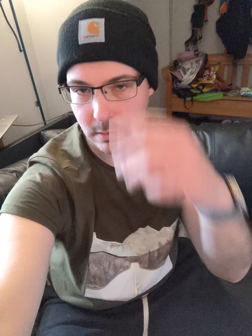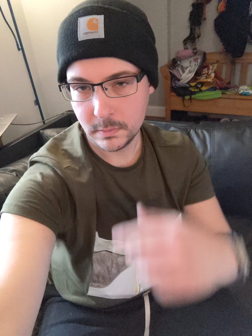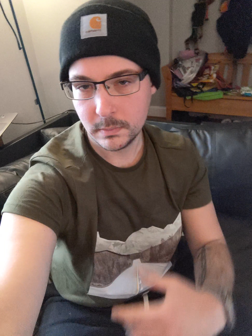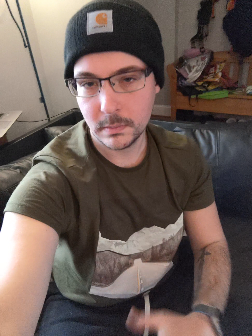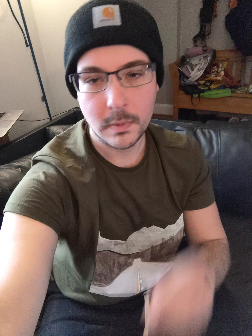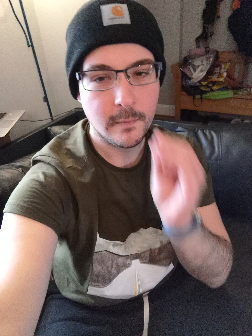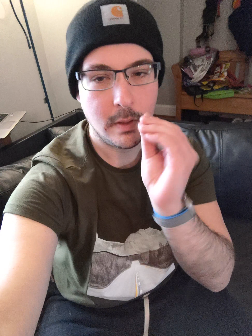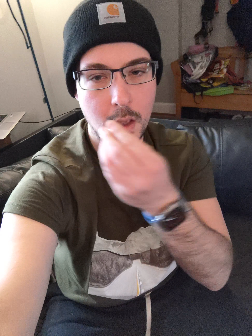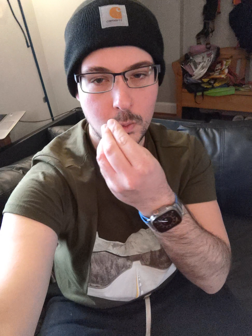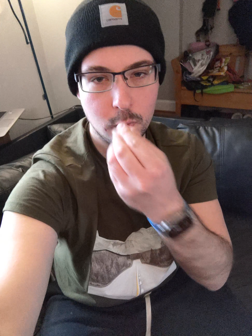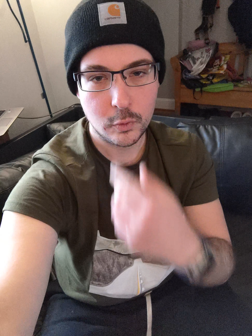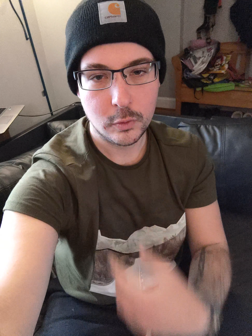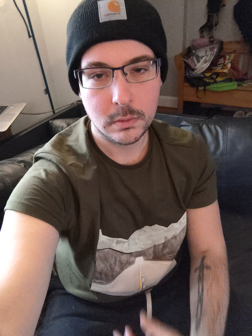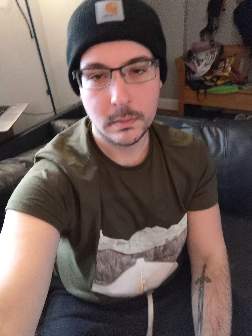flower